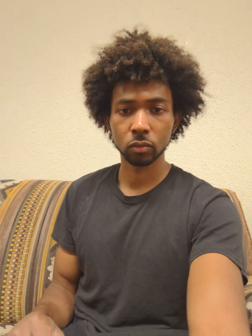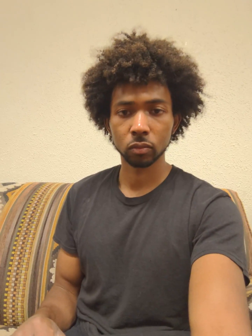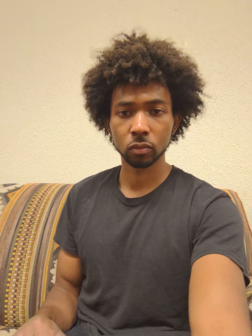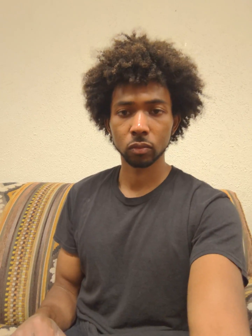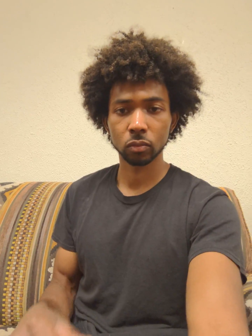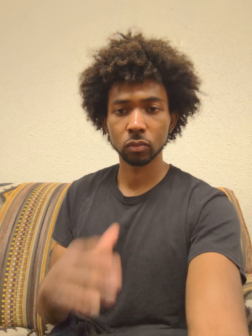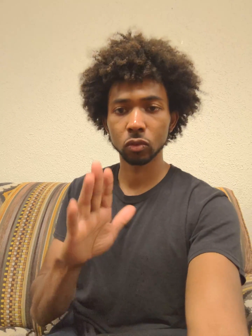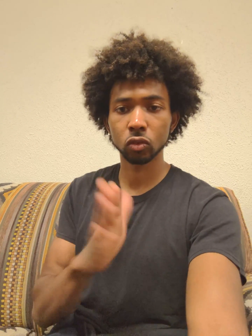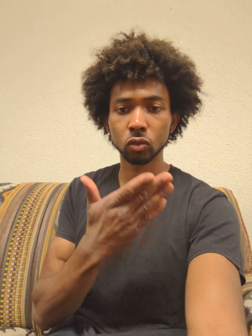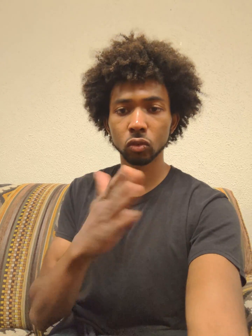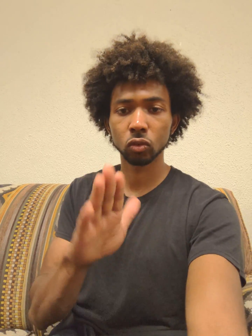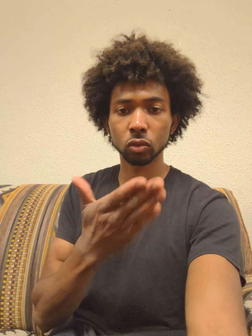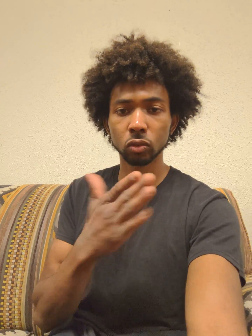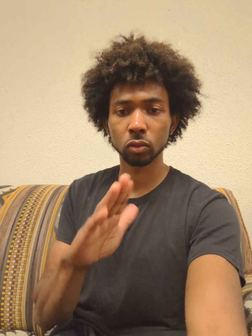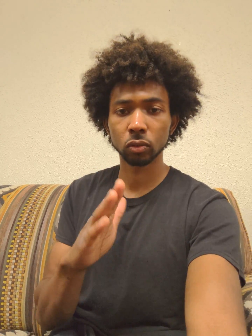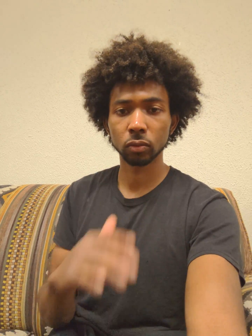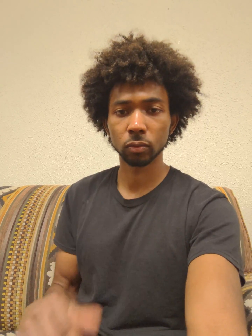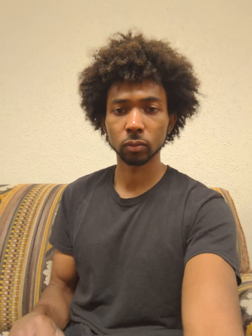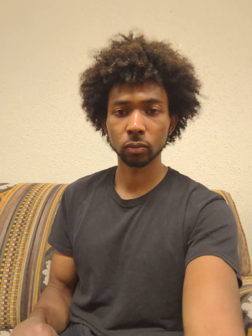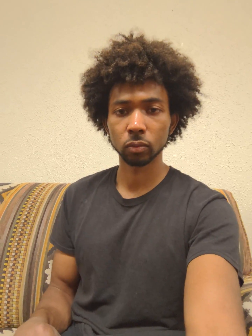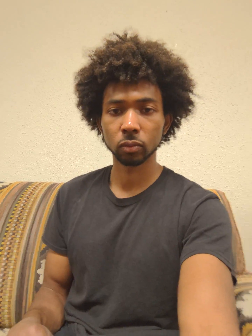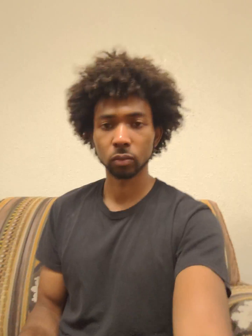share